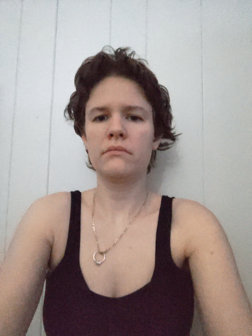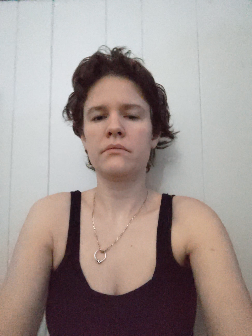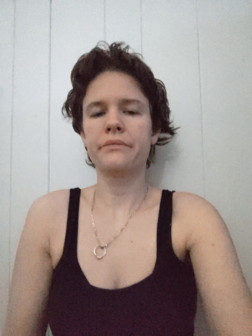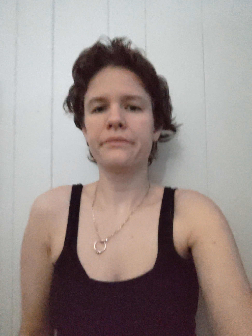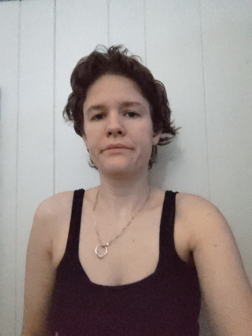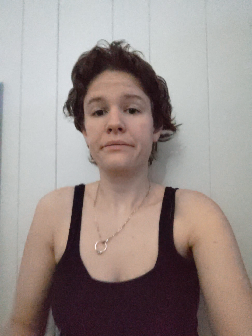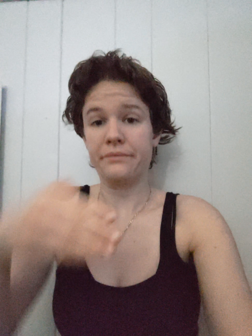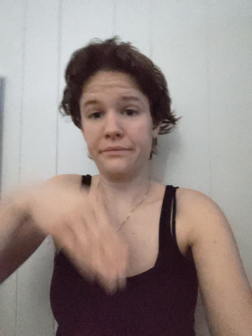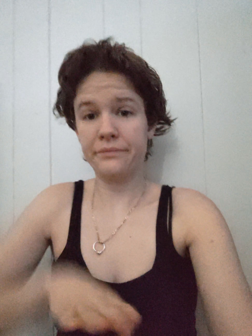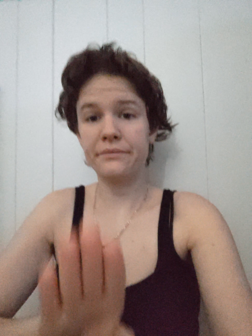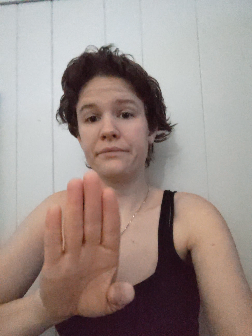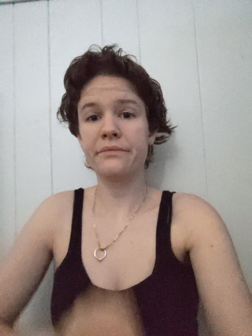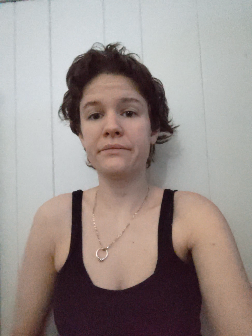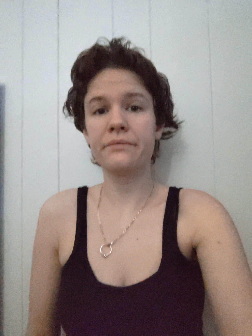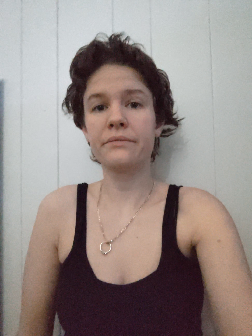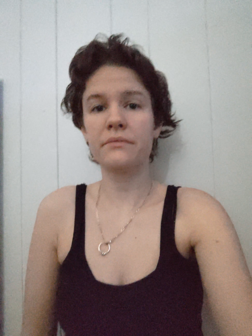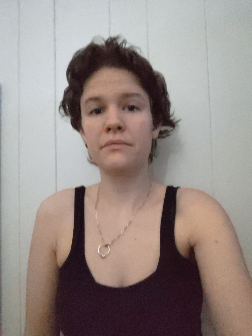into